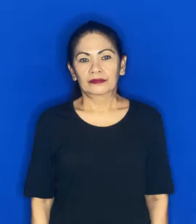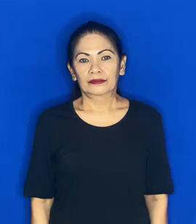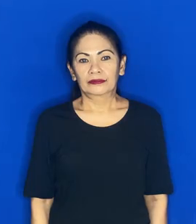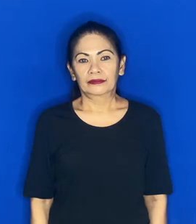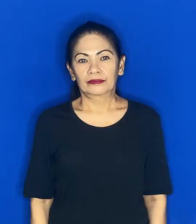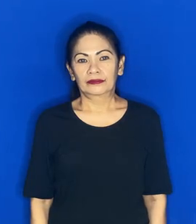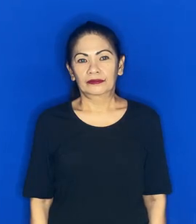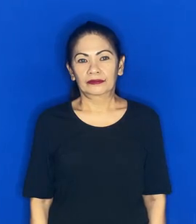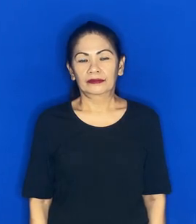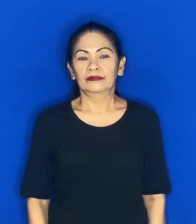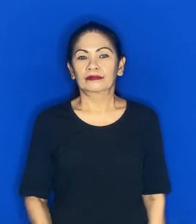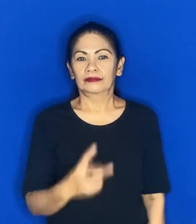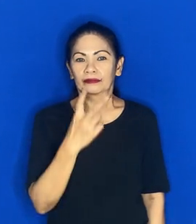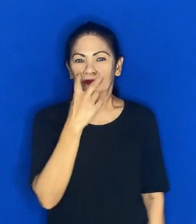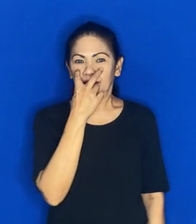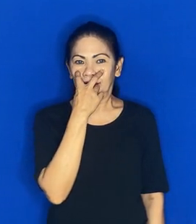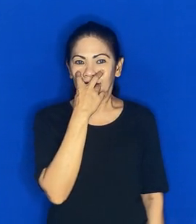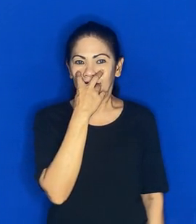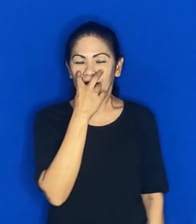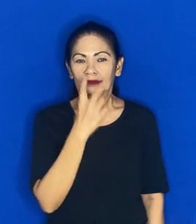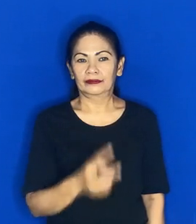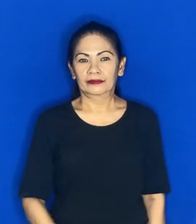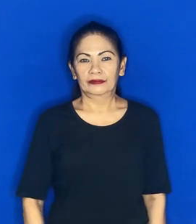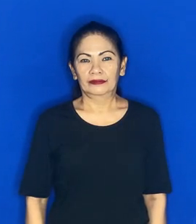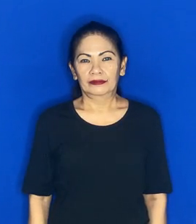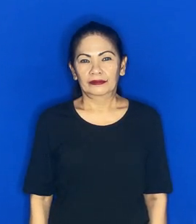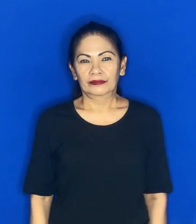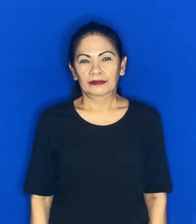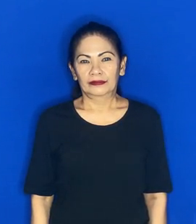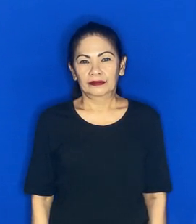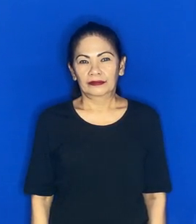blind